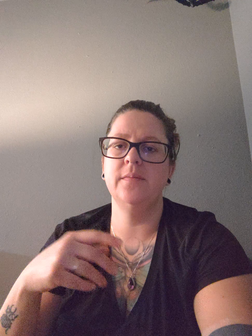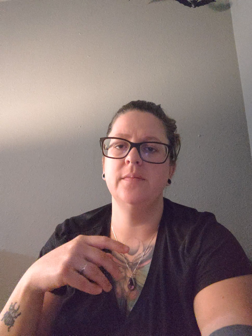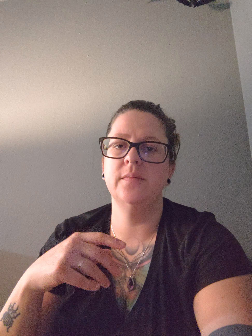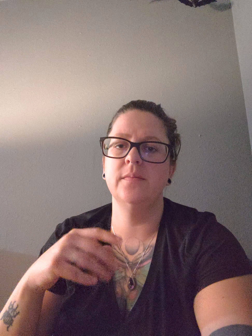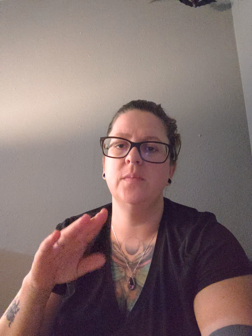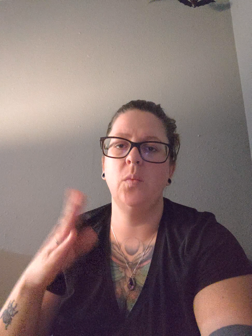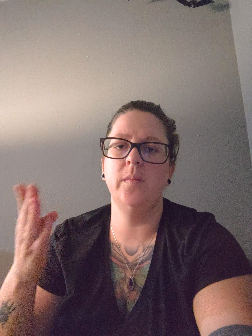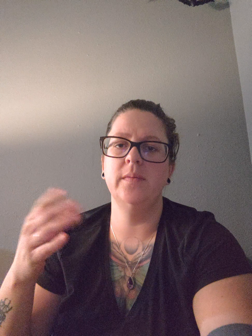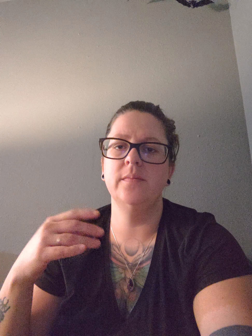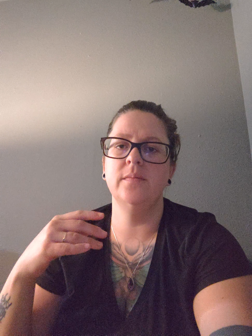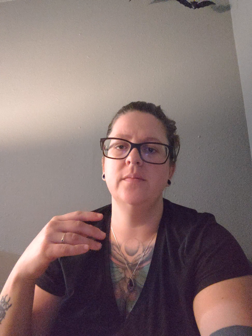open